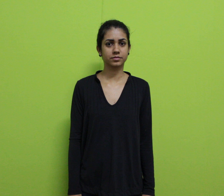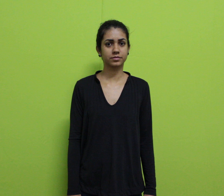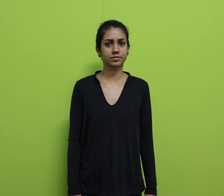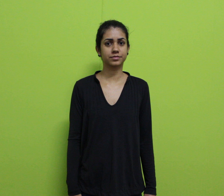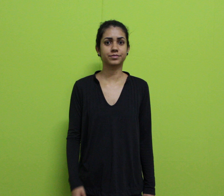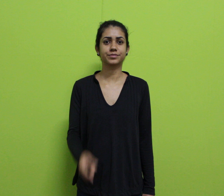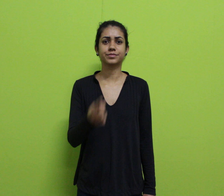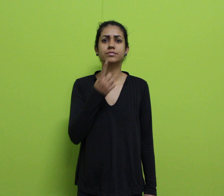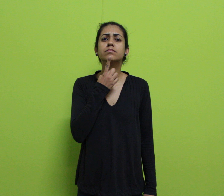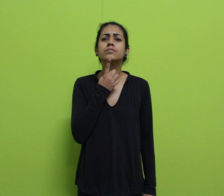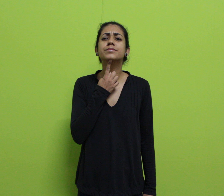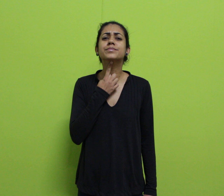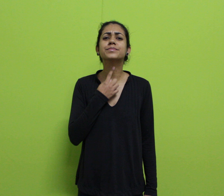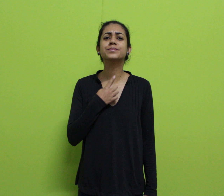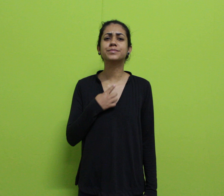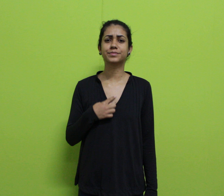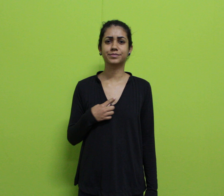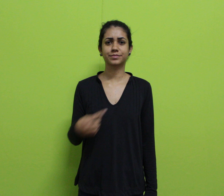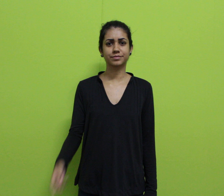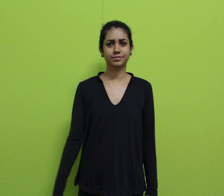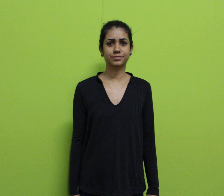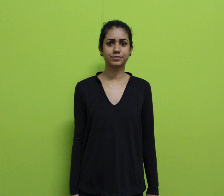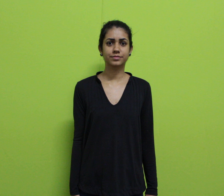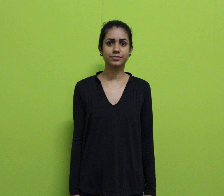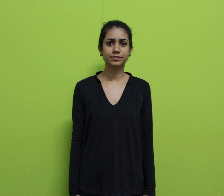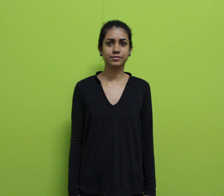vontade